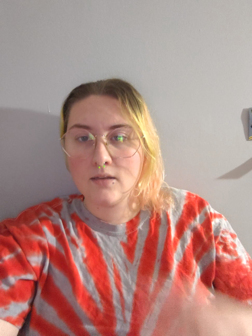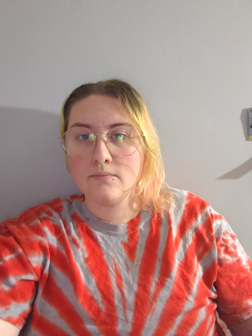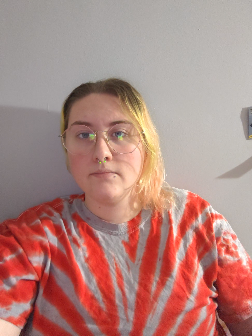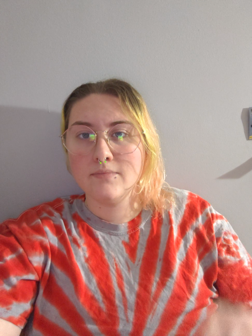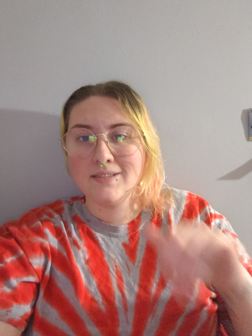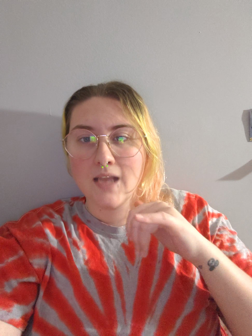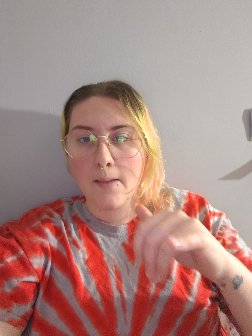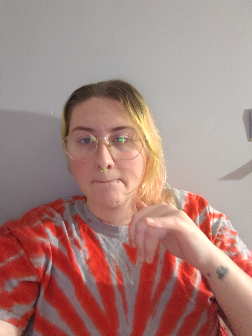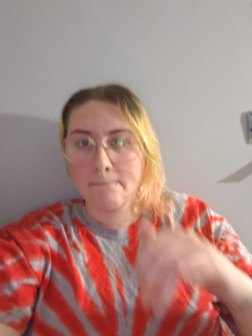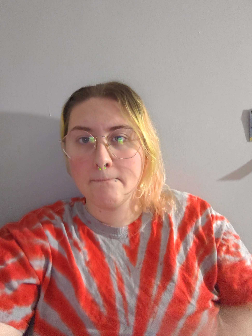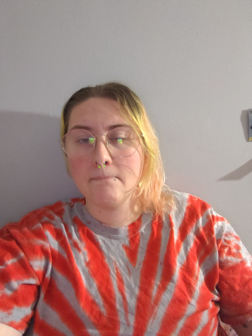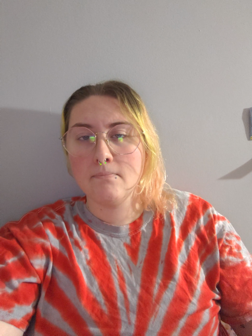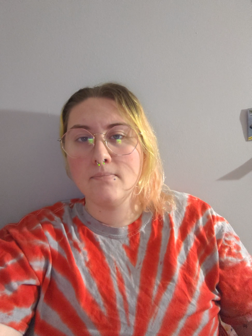same